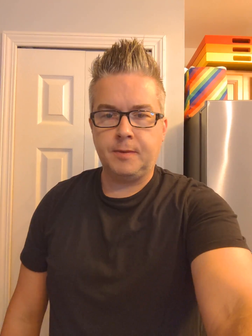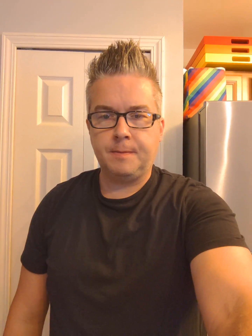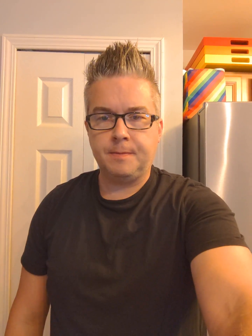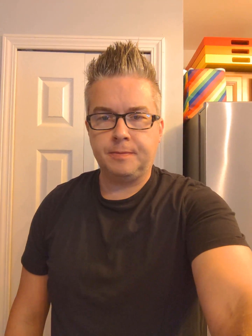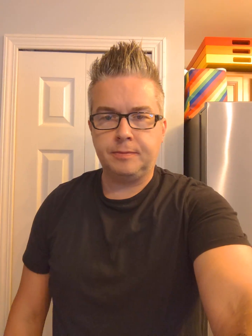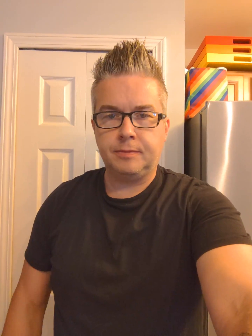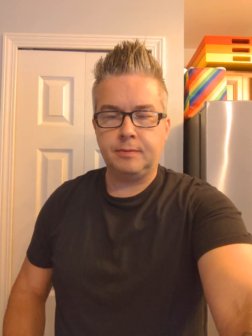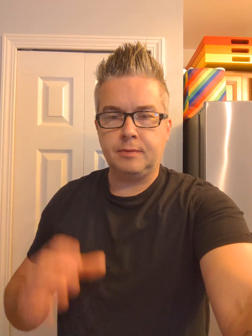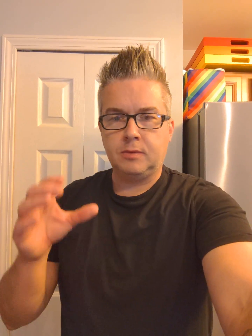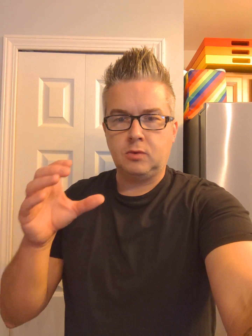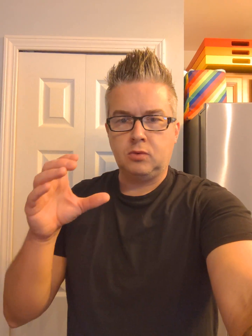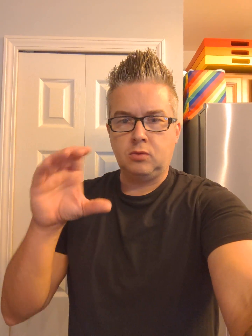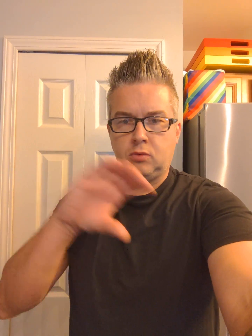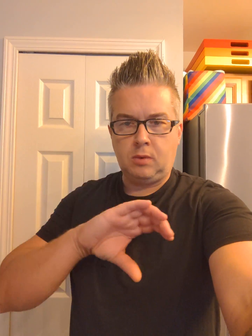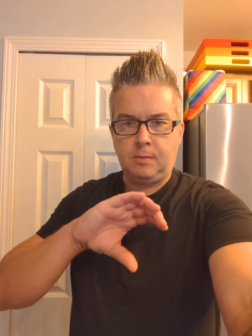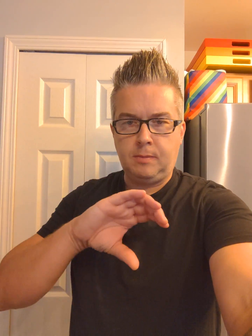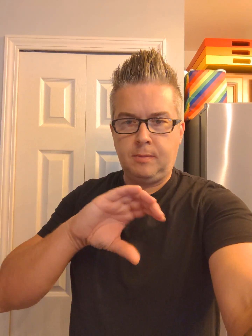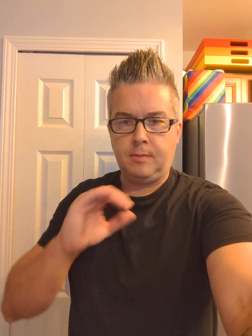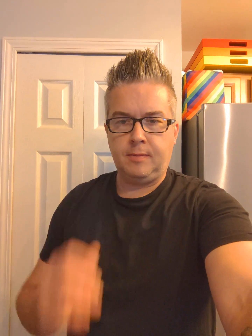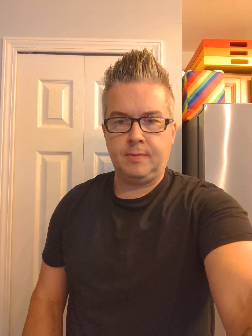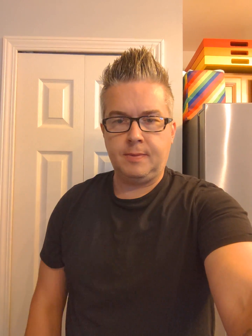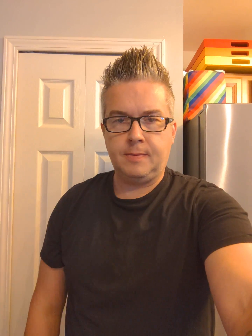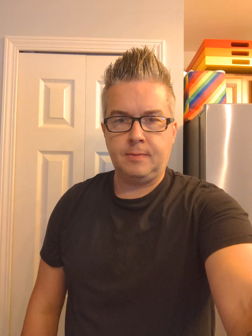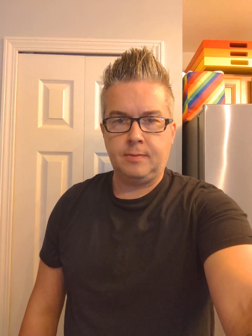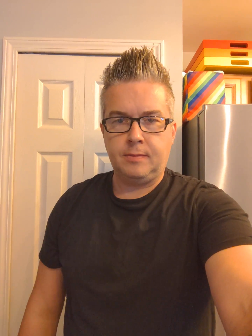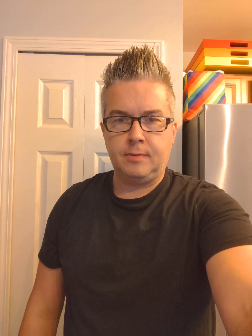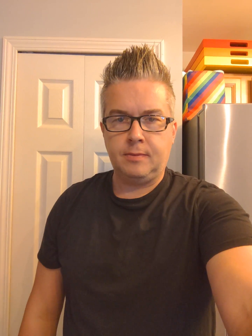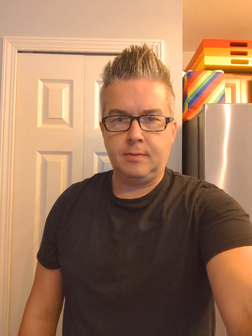dump